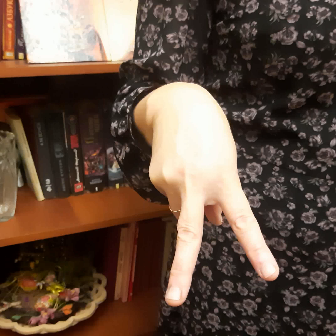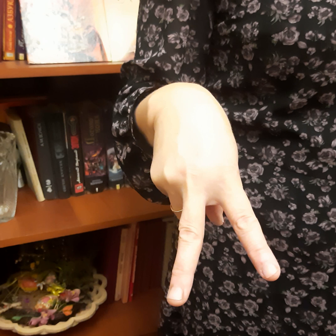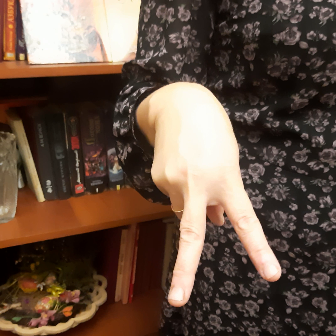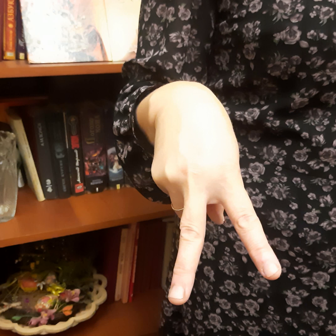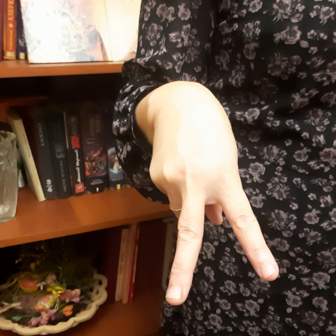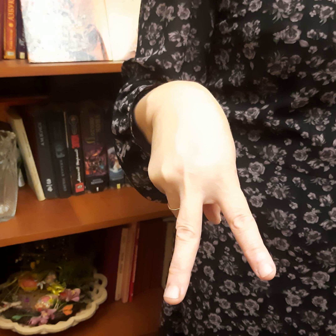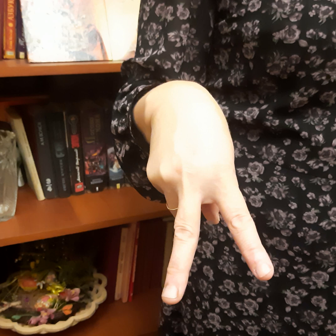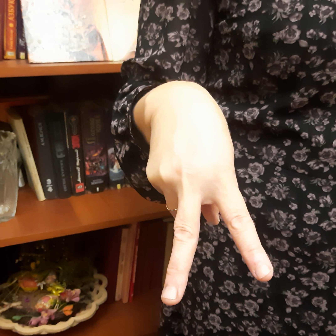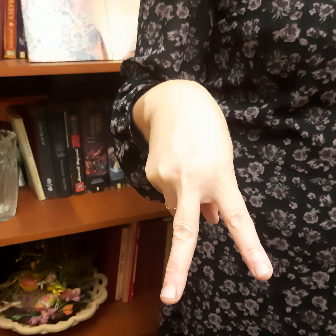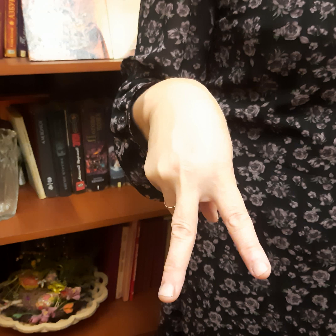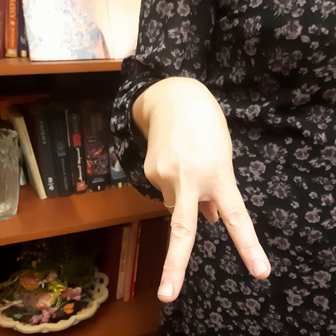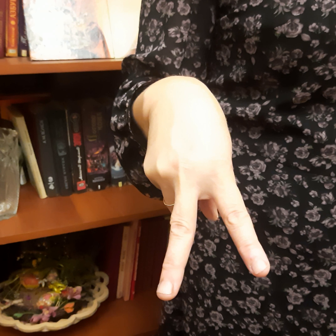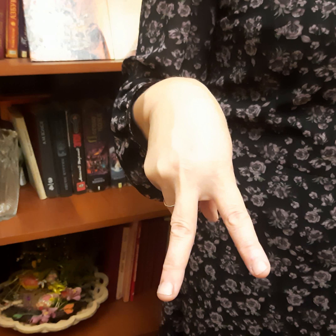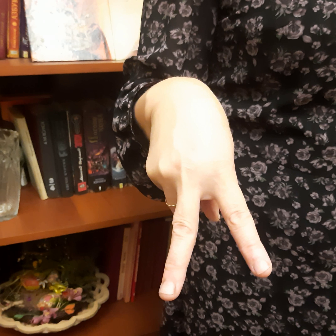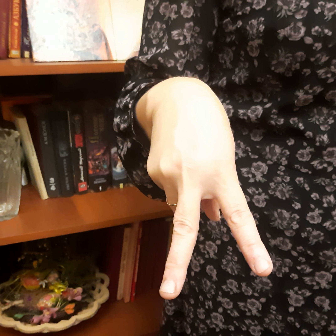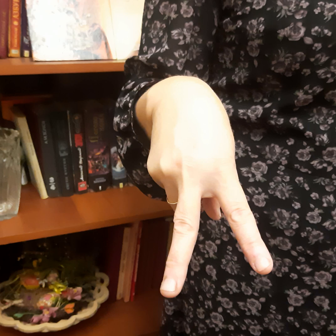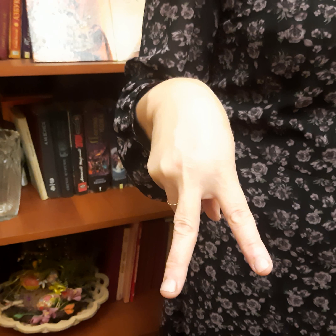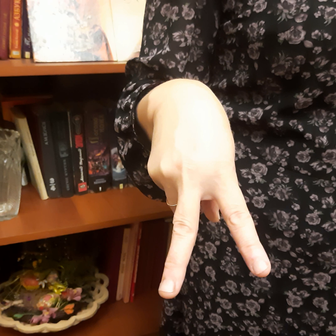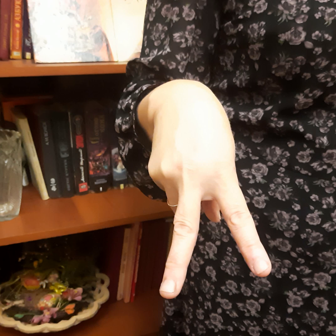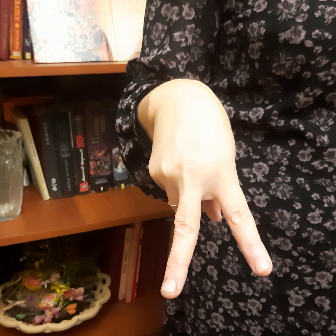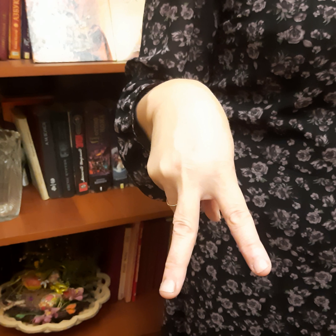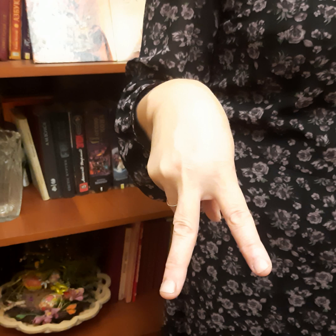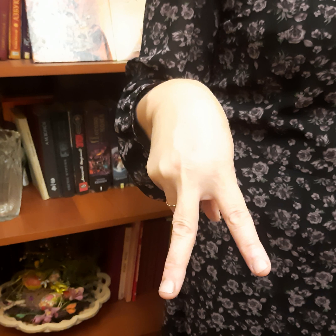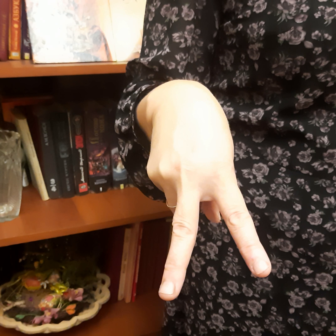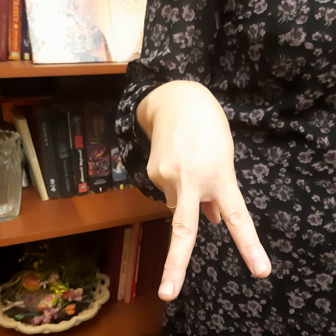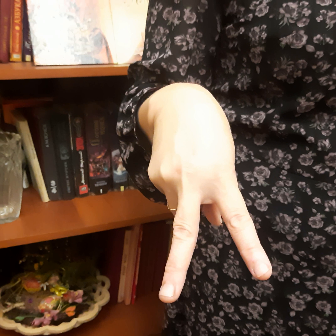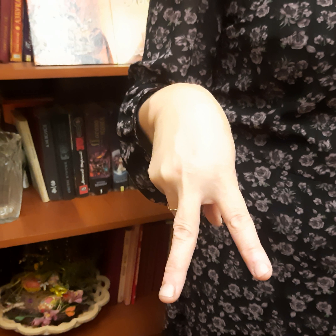Л